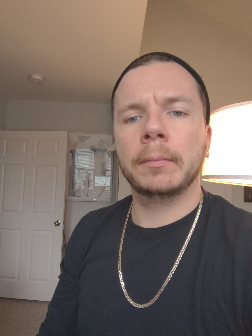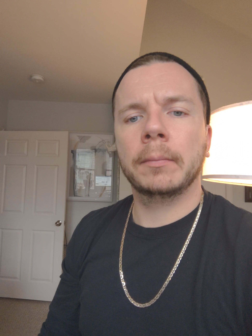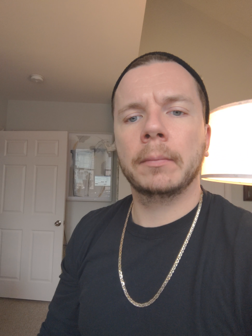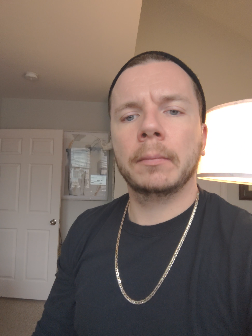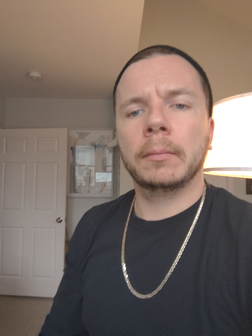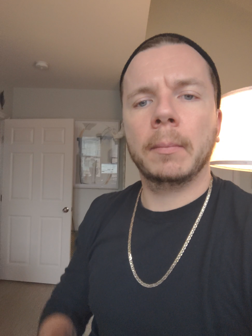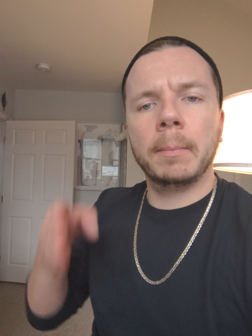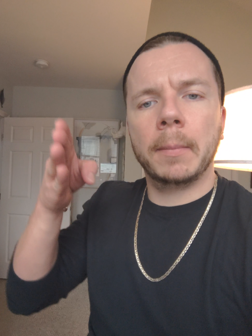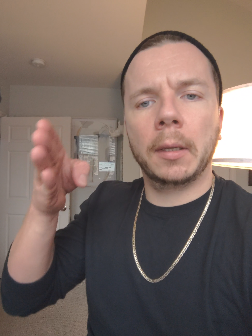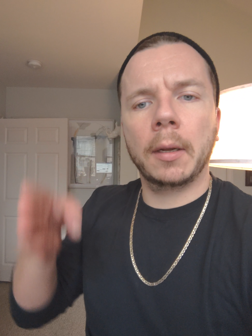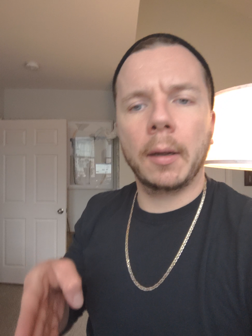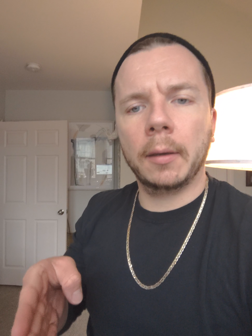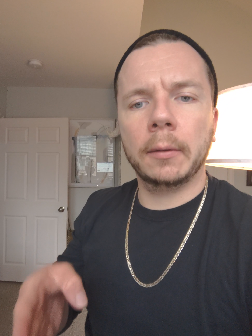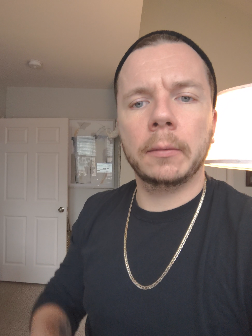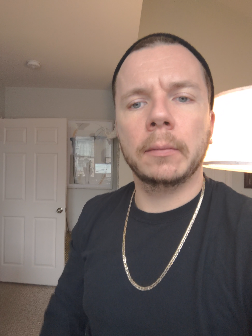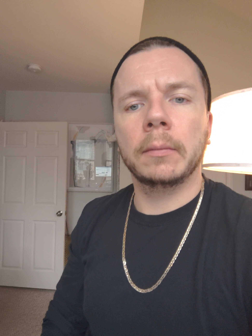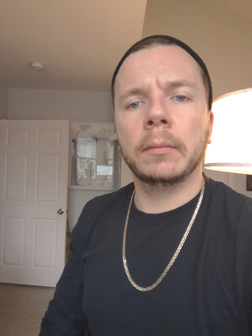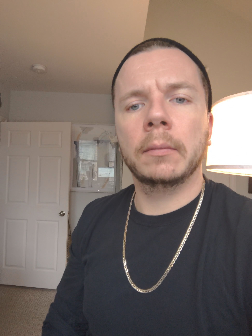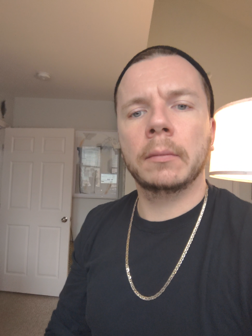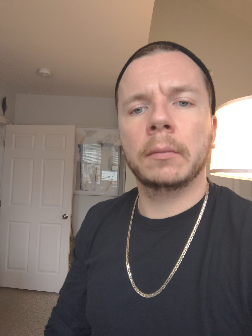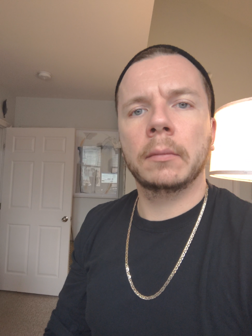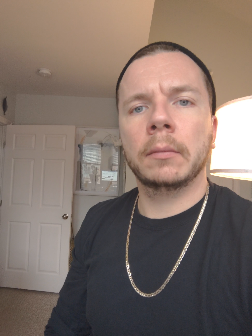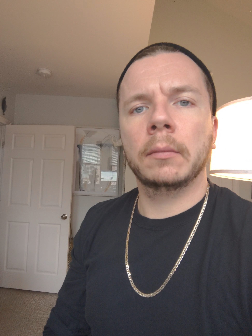beside